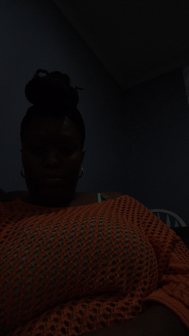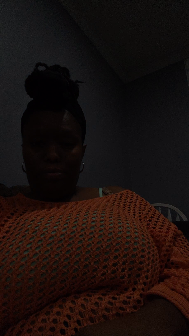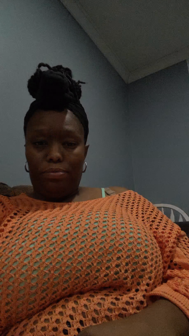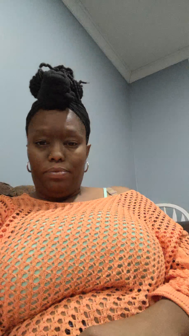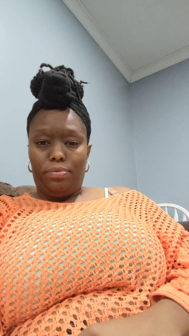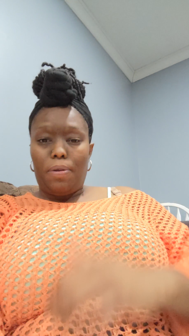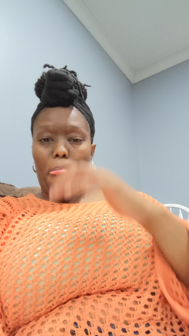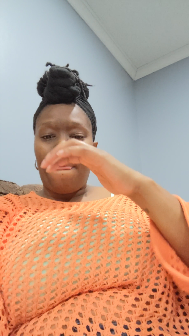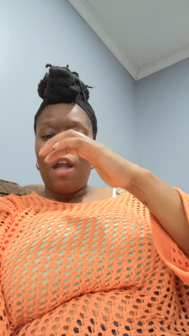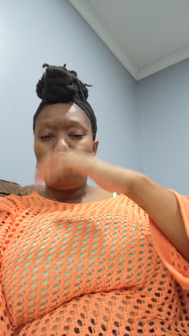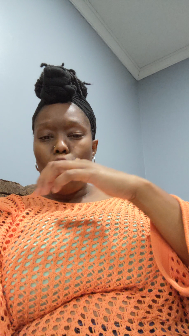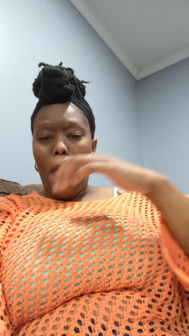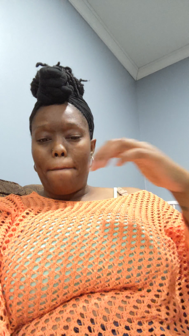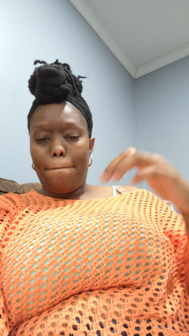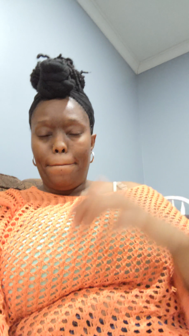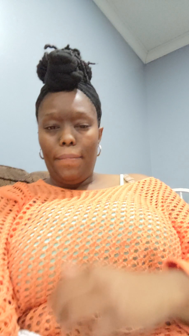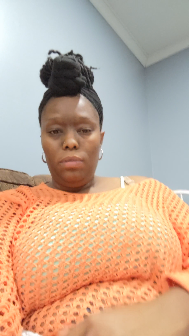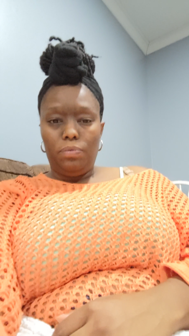grapes